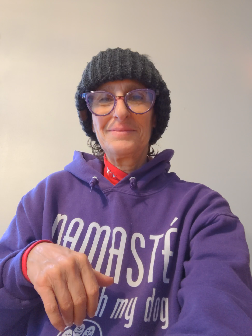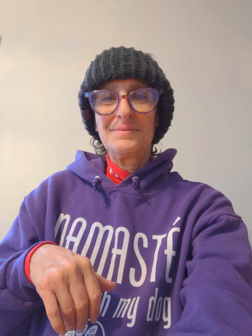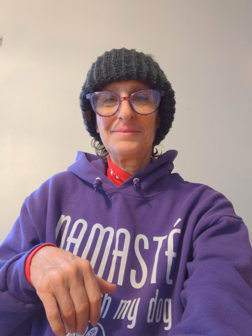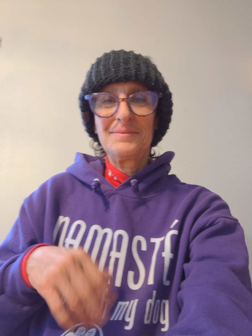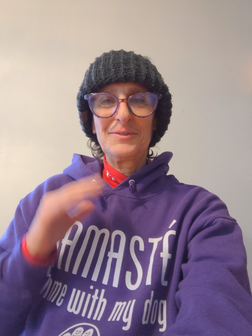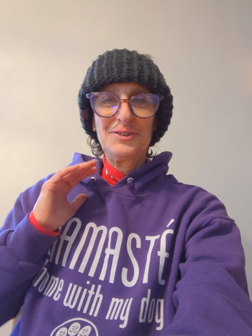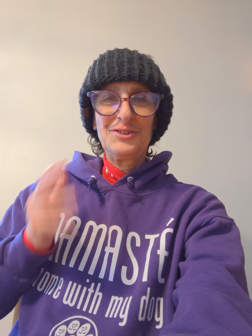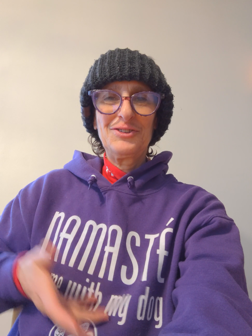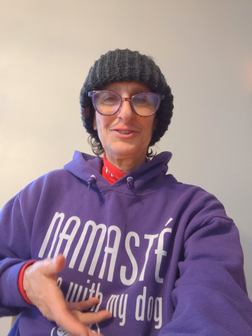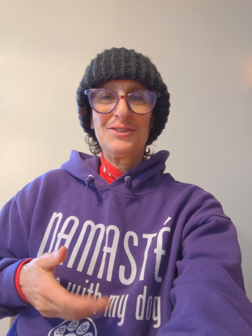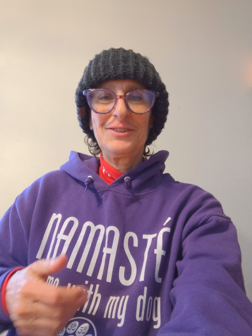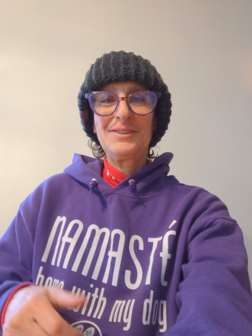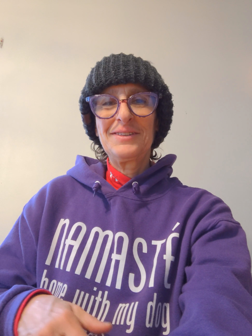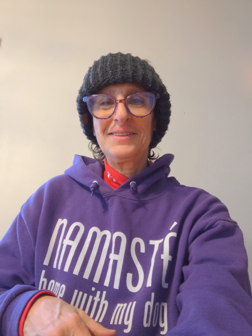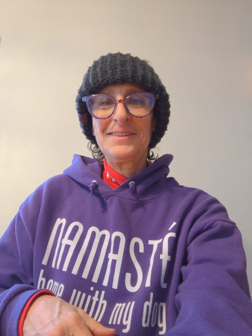shirt